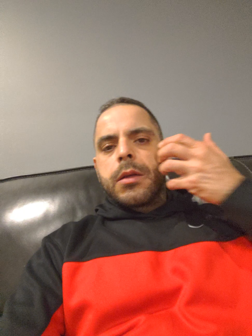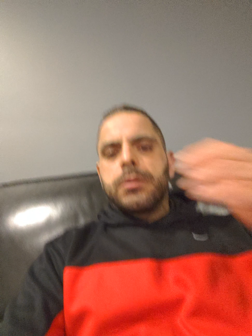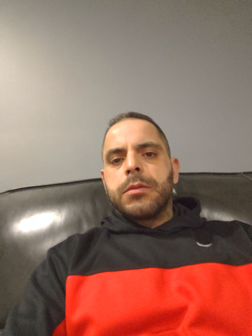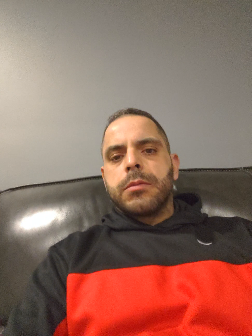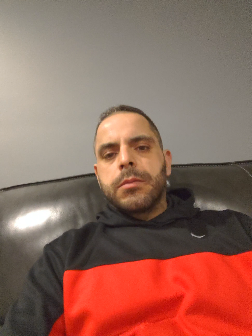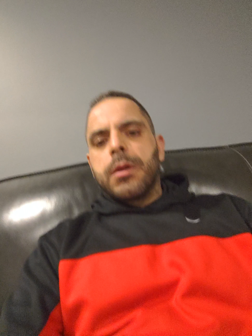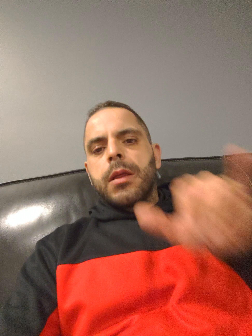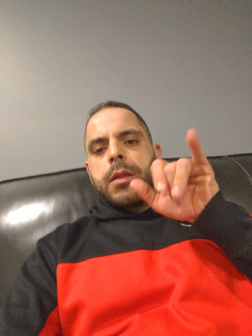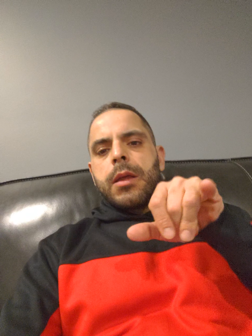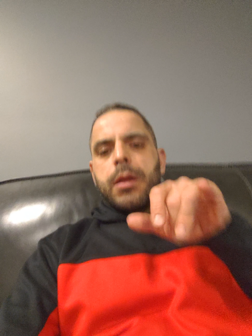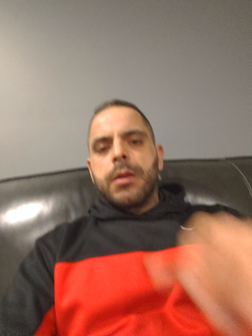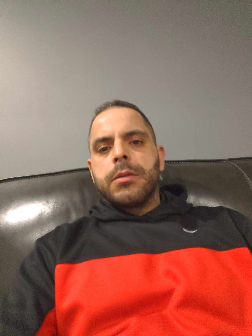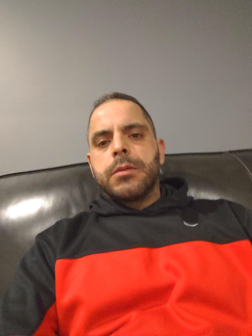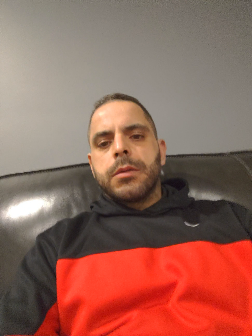that